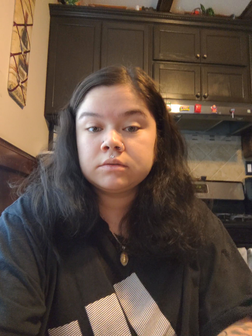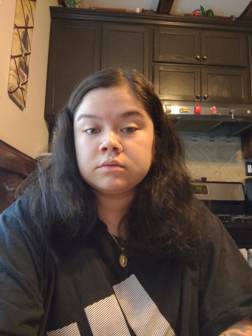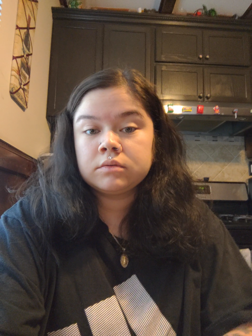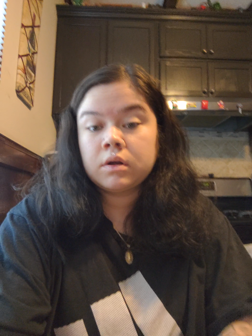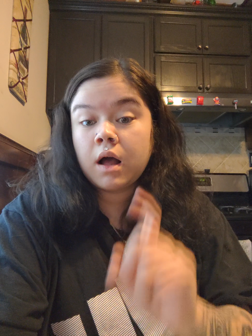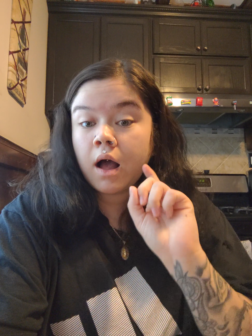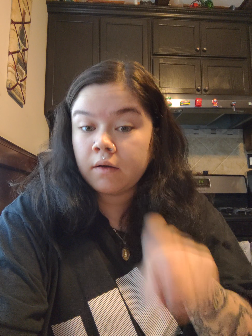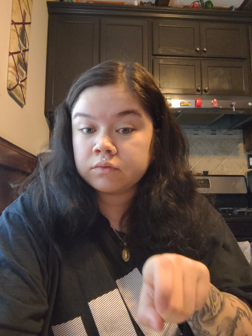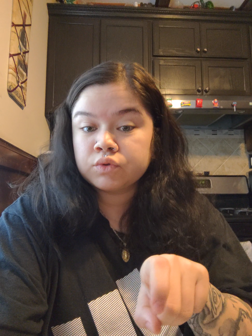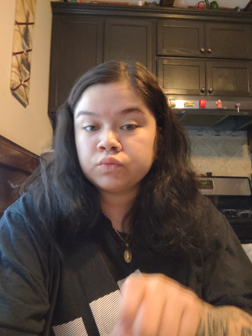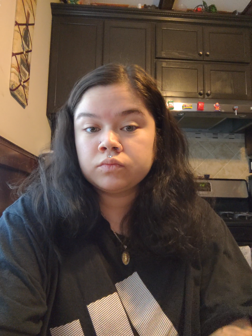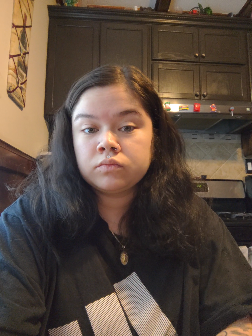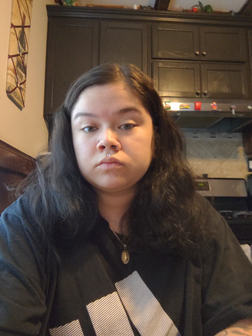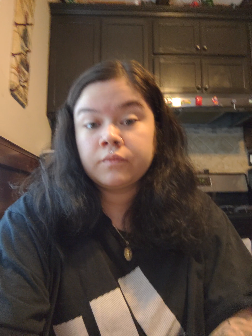have to